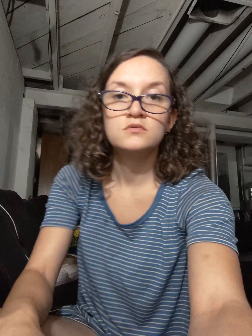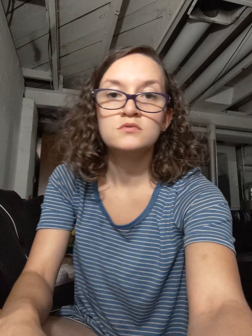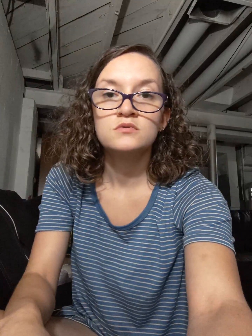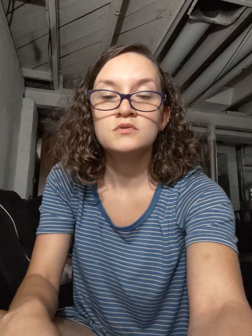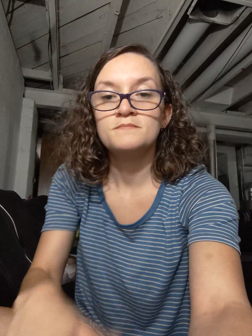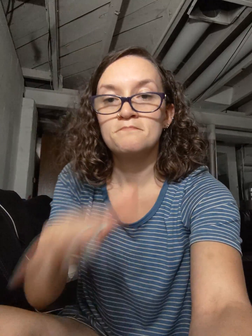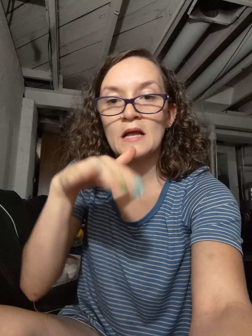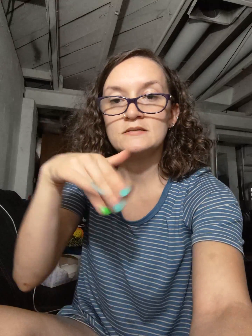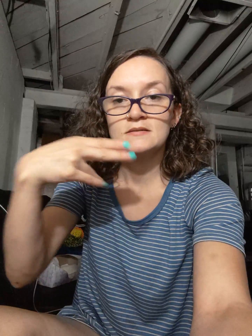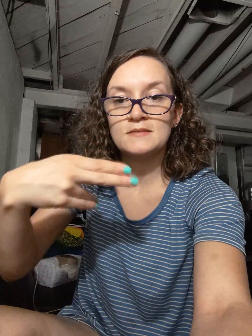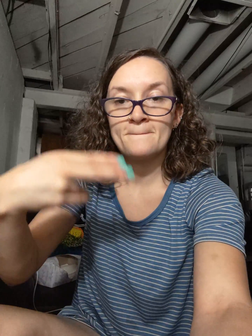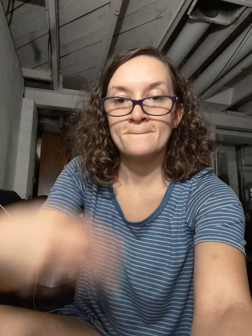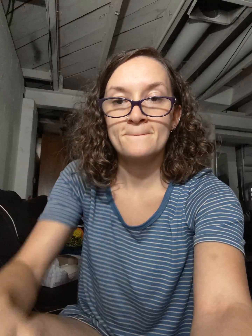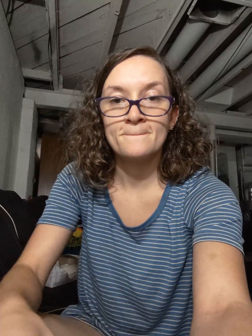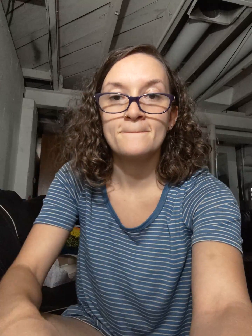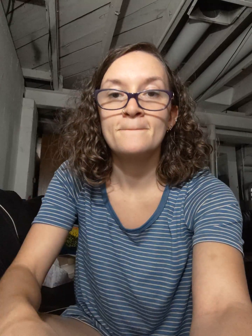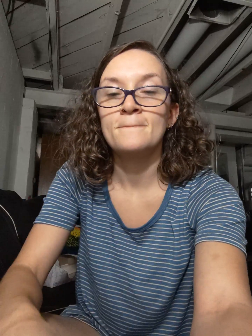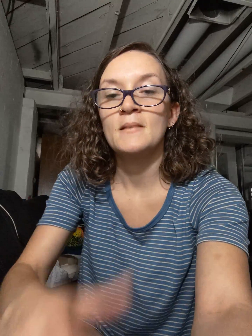pet's name